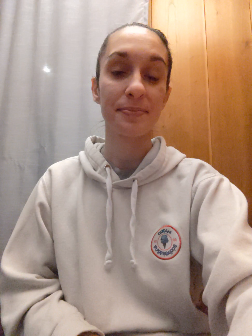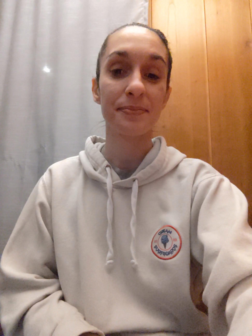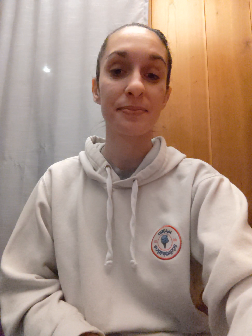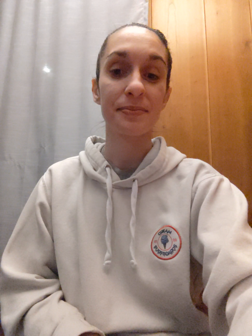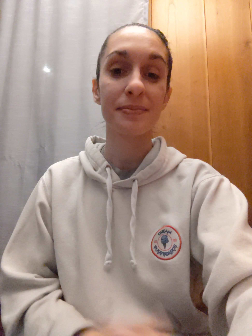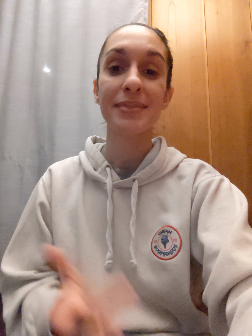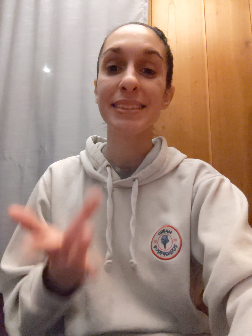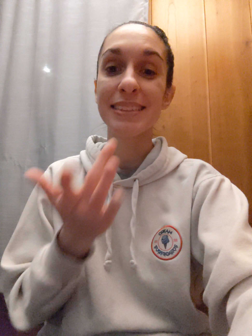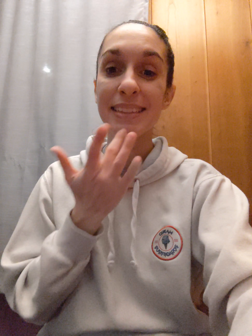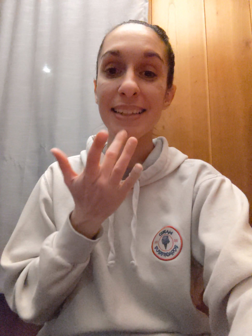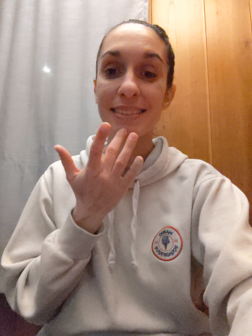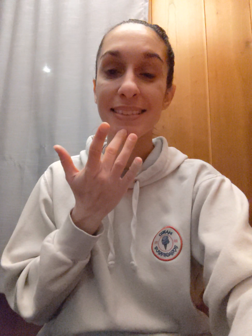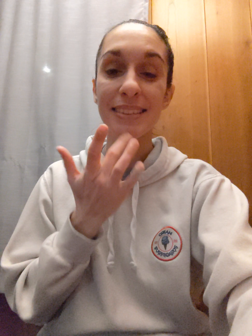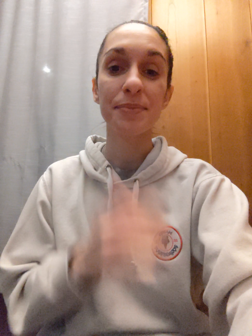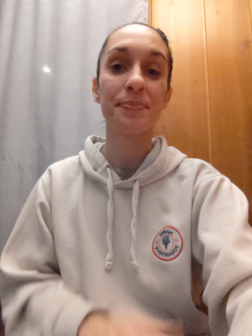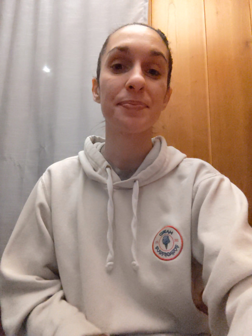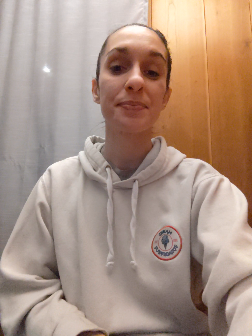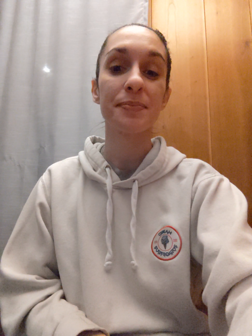taste